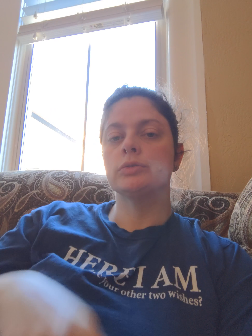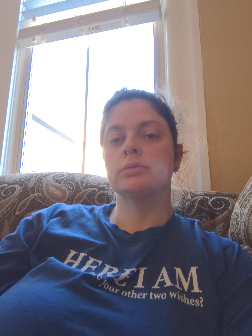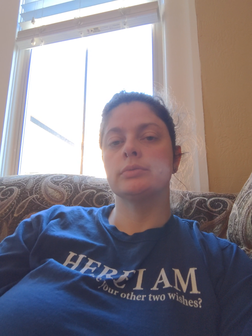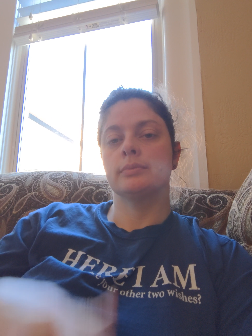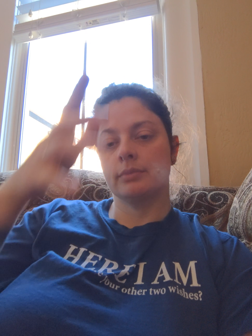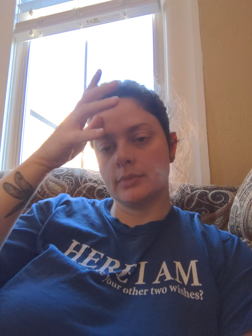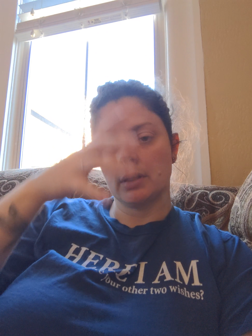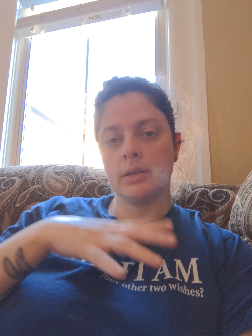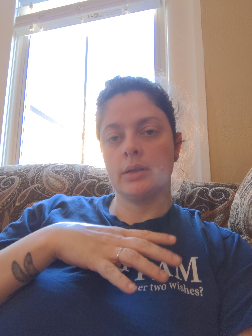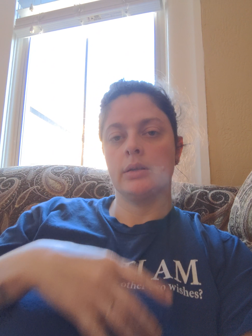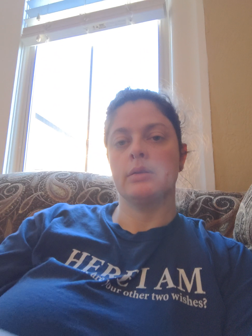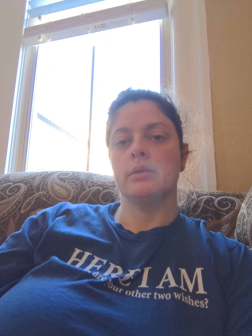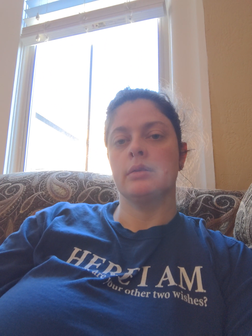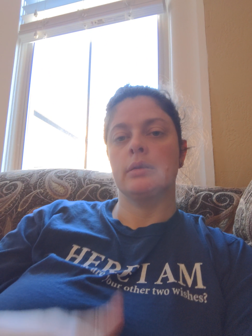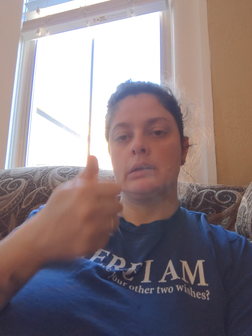man